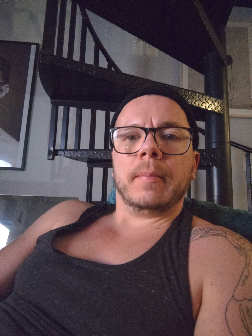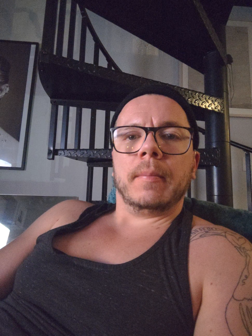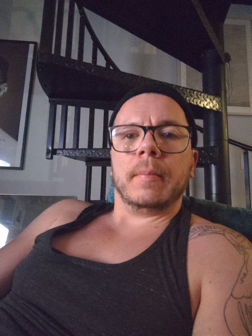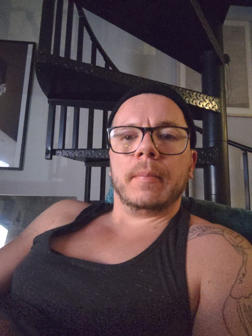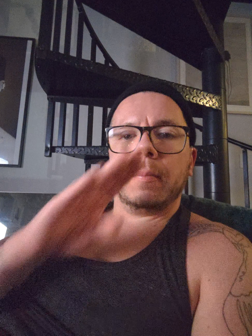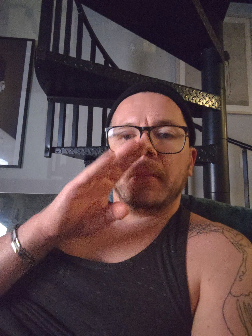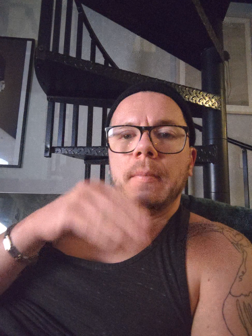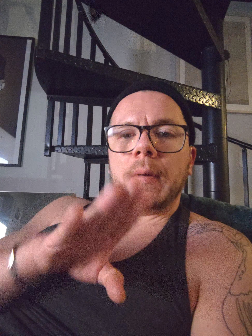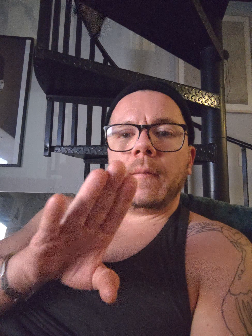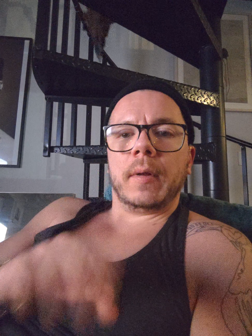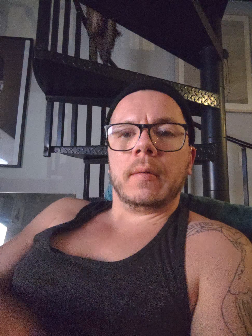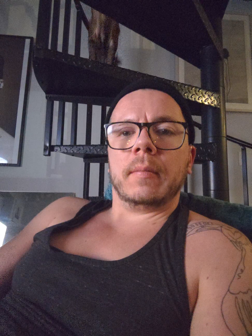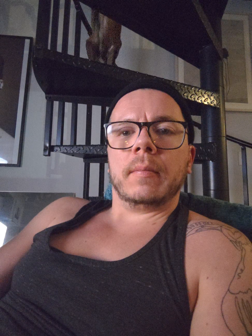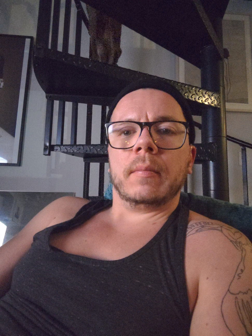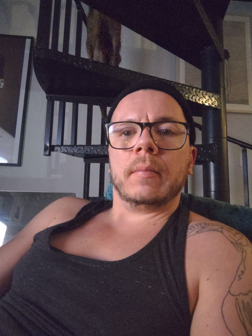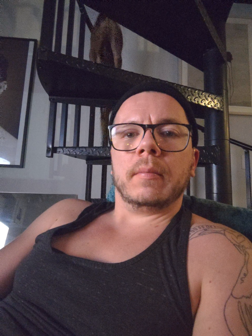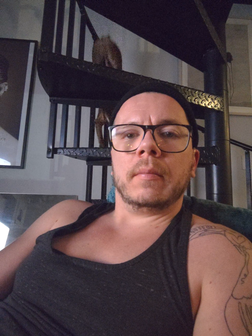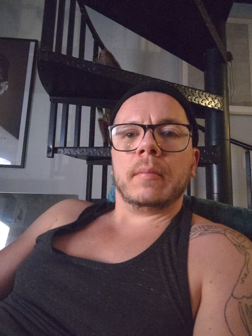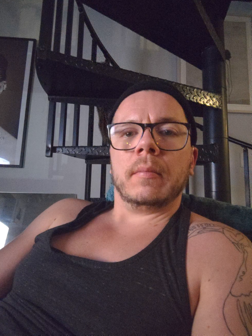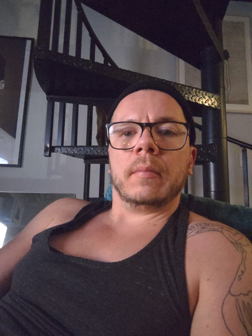elephant